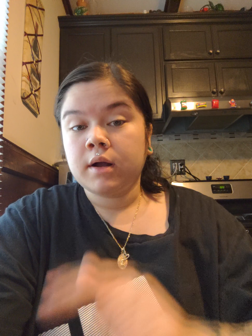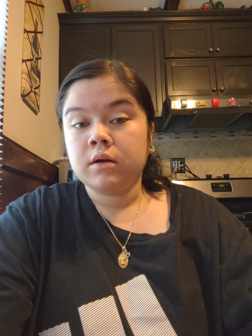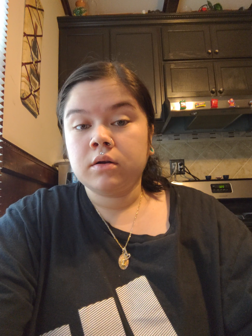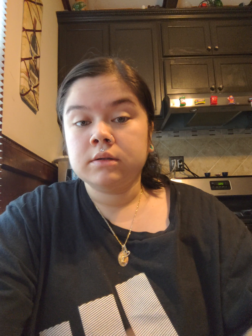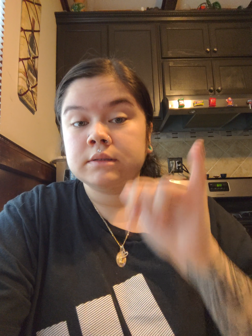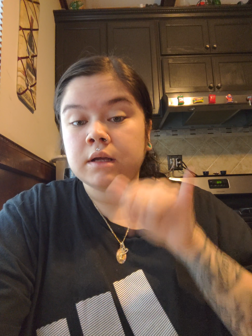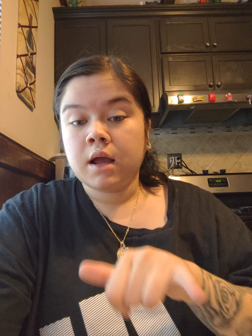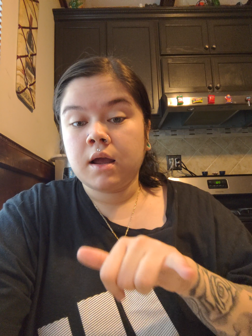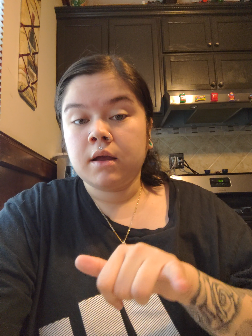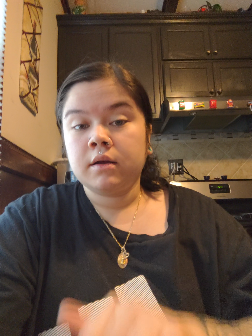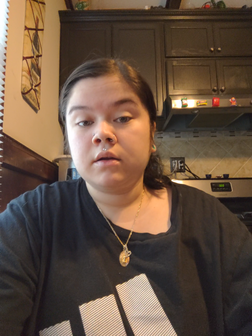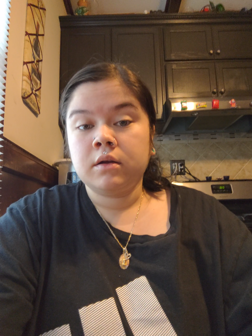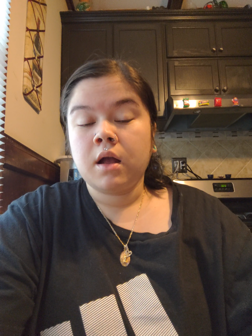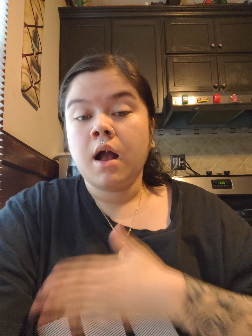stay